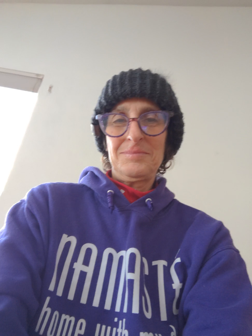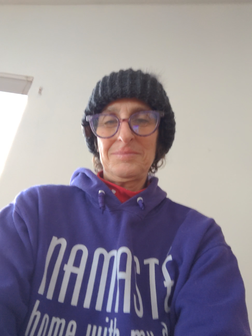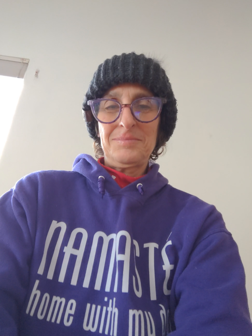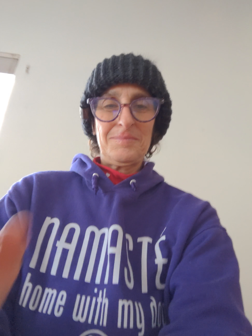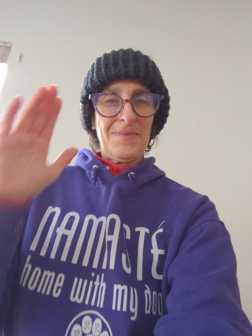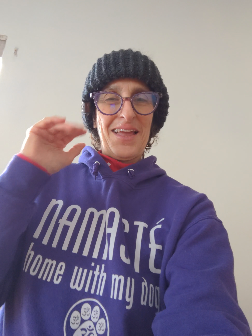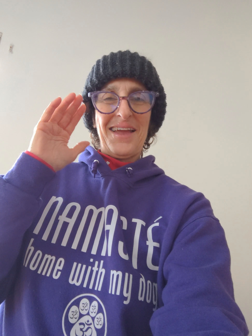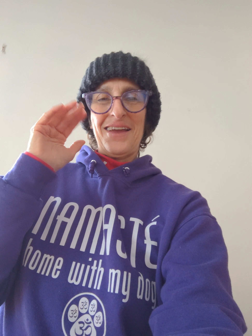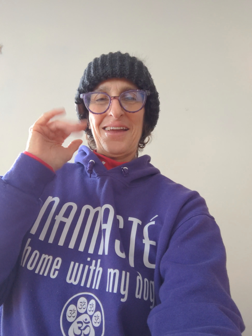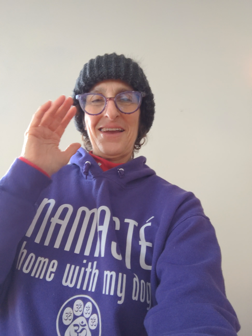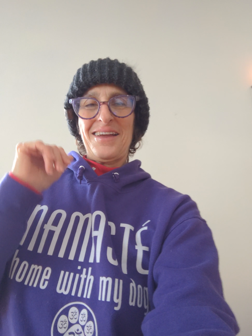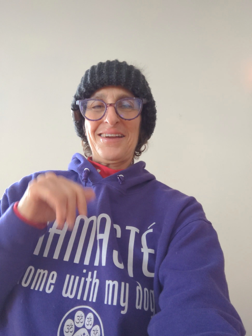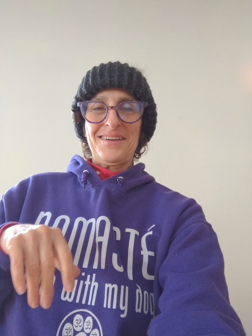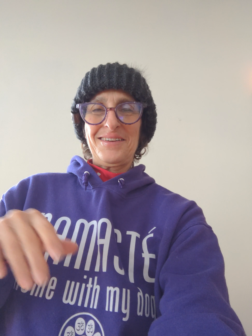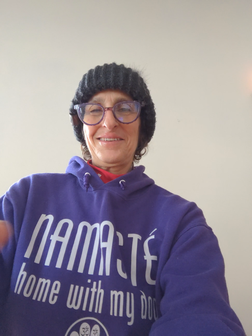bye